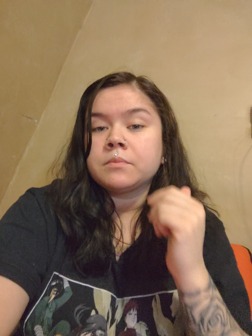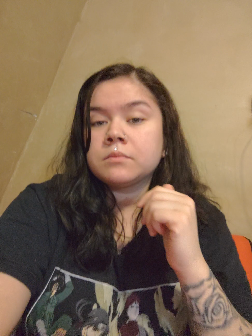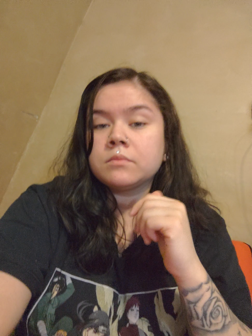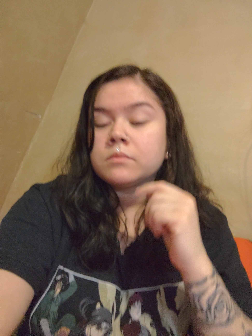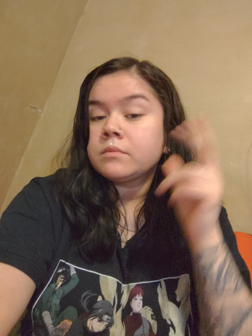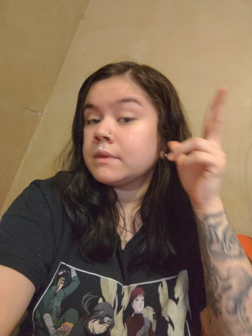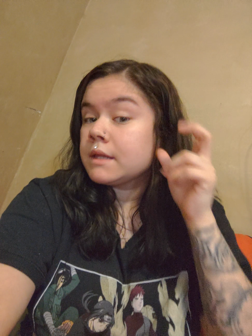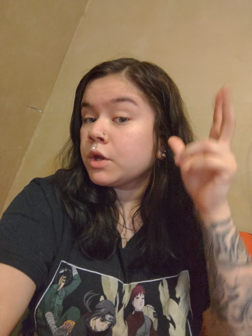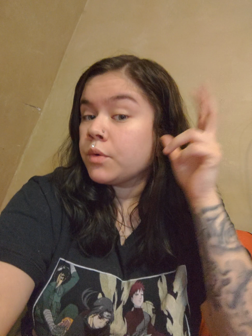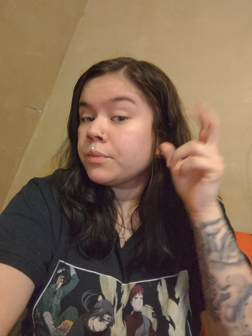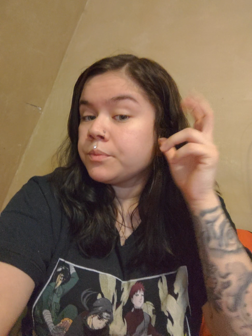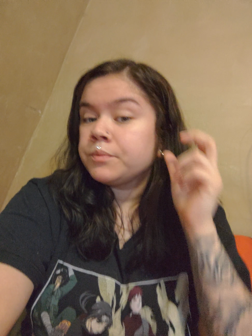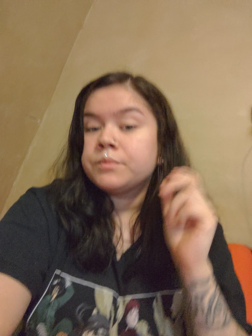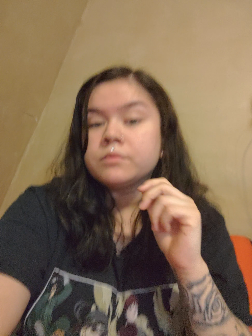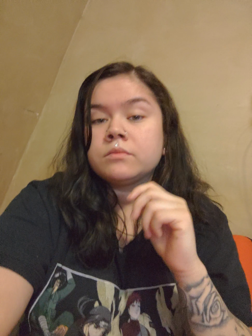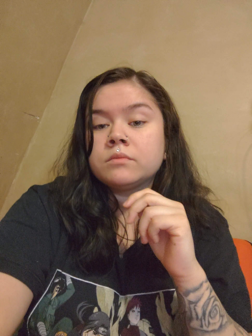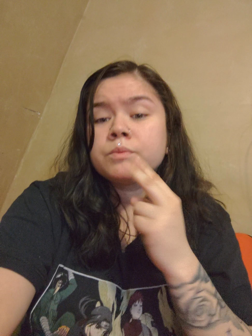hear